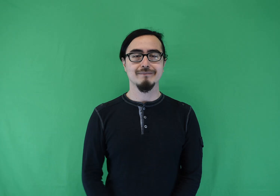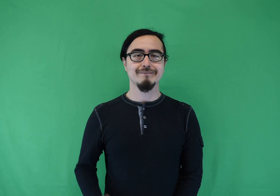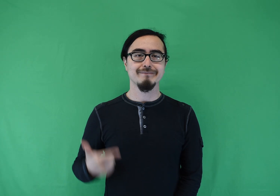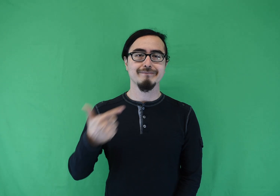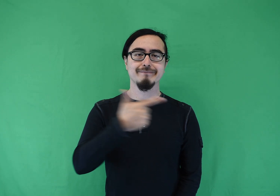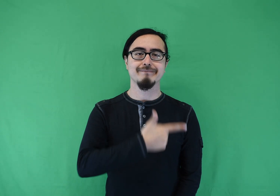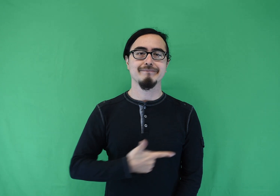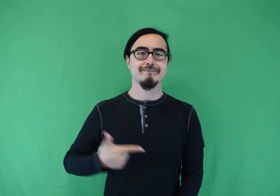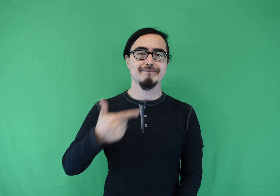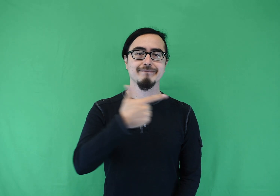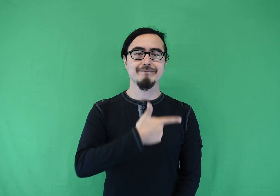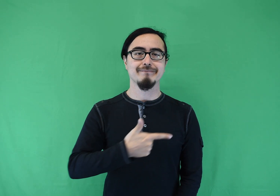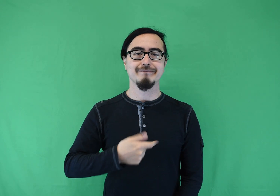gustar